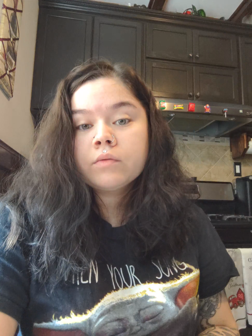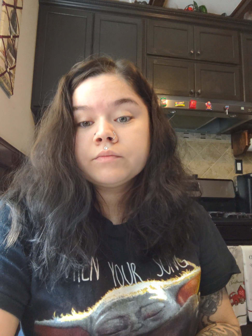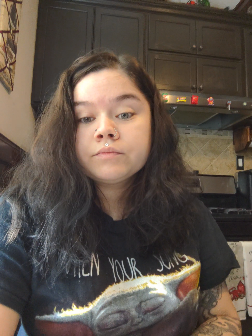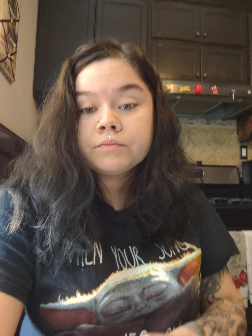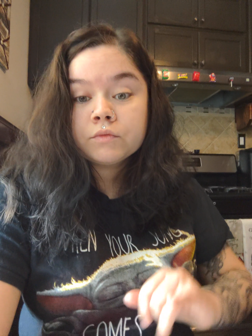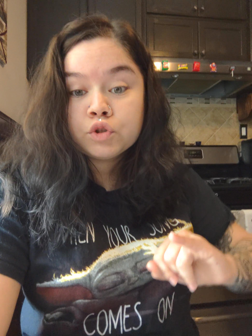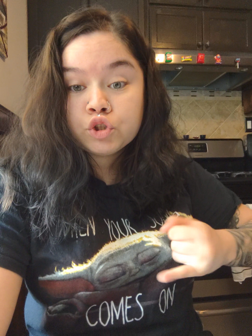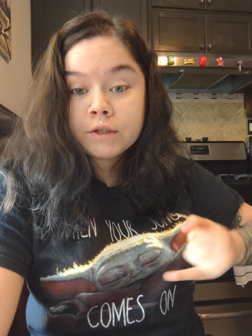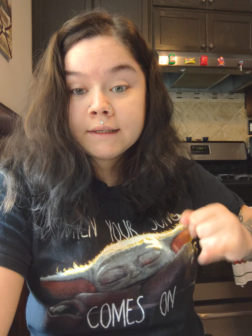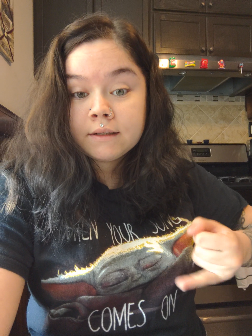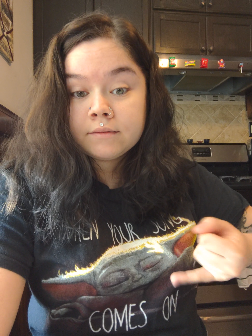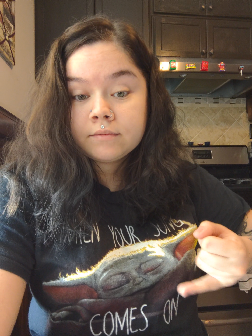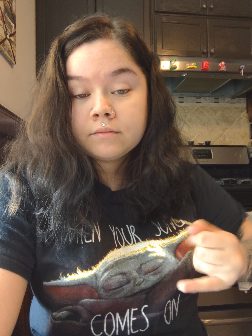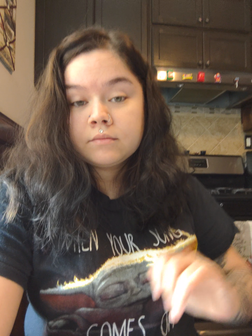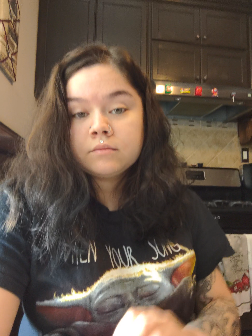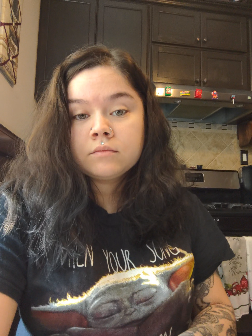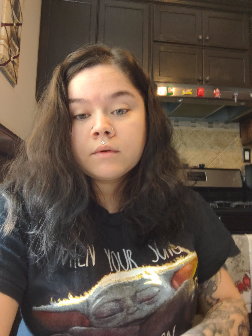jeans